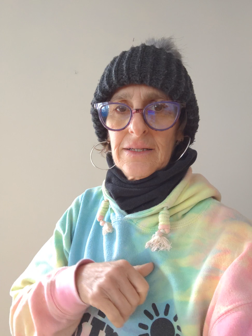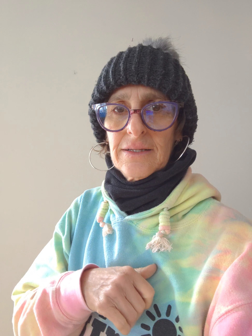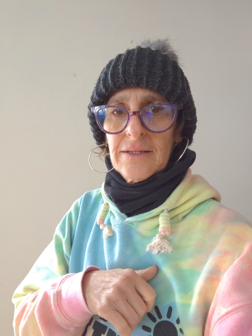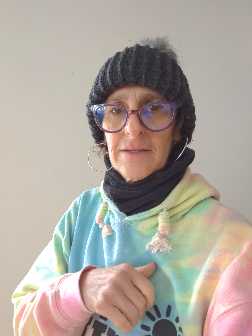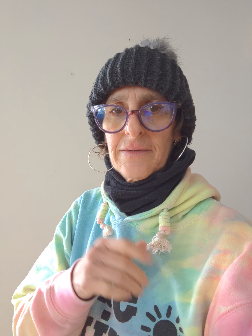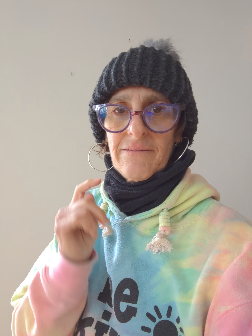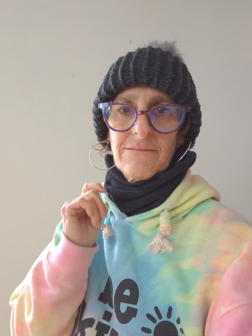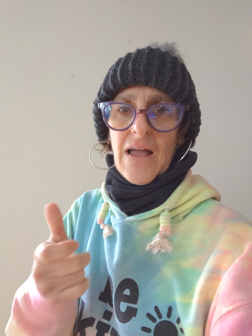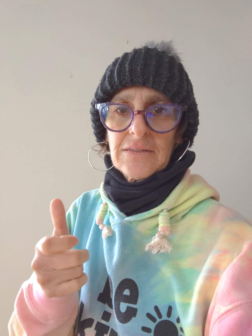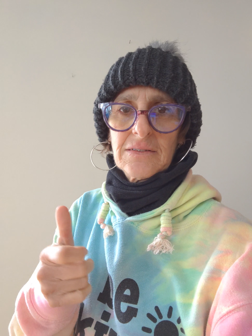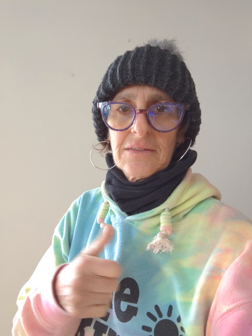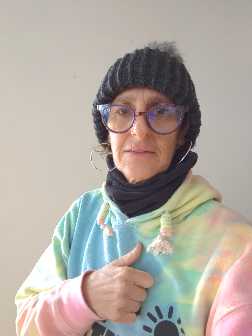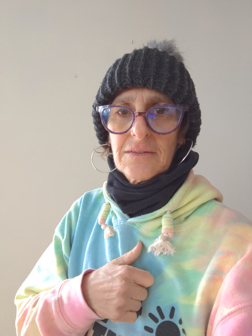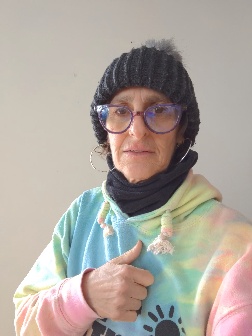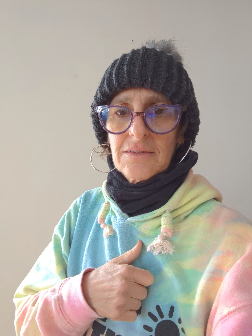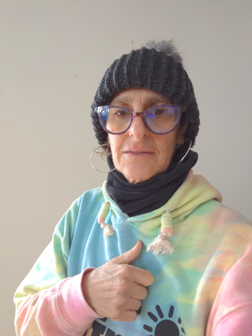fast